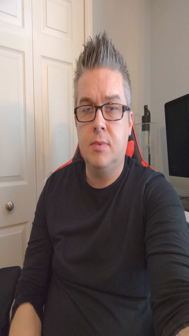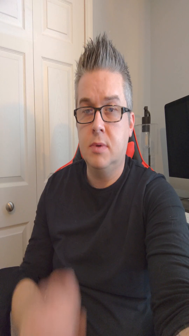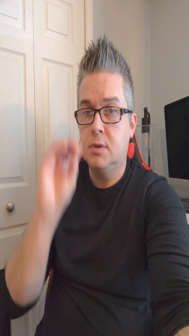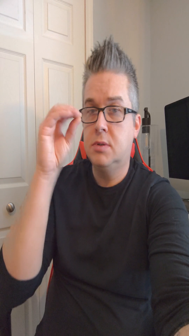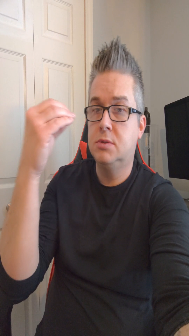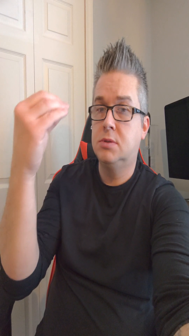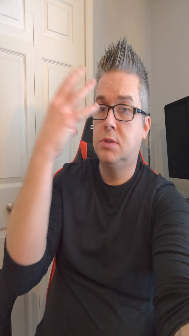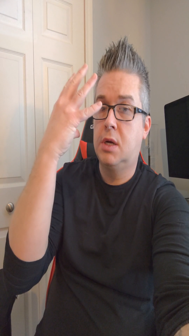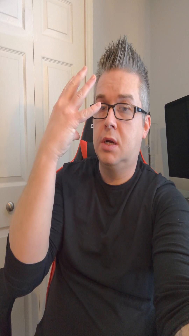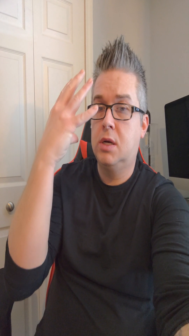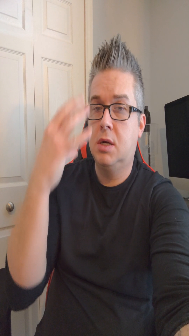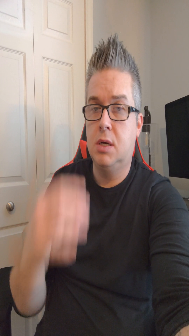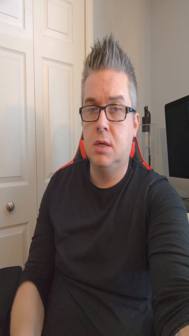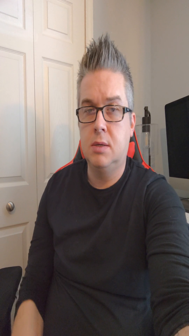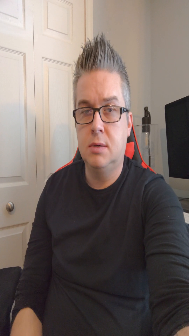sun